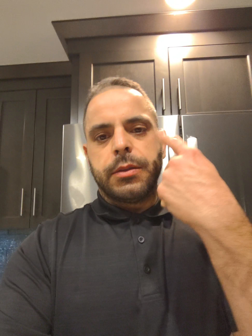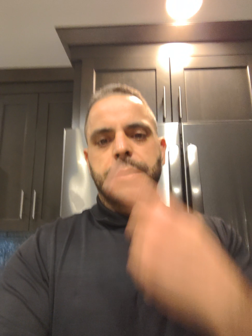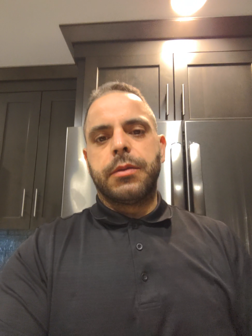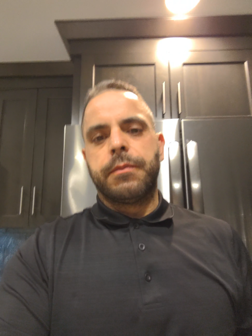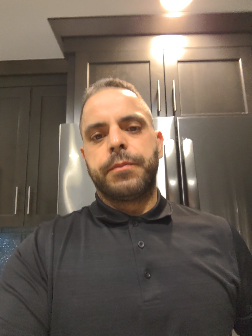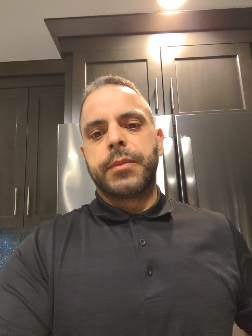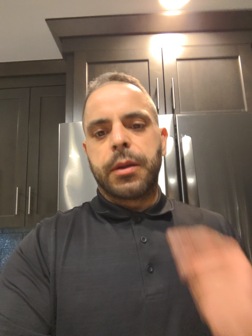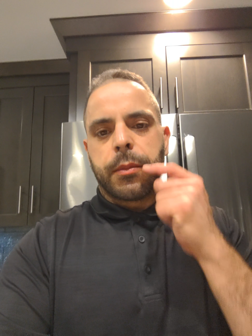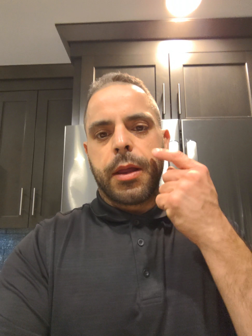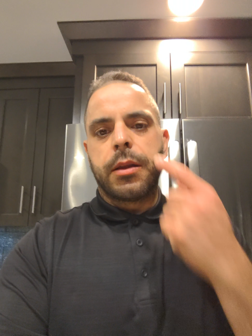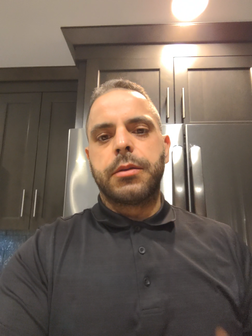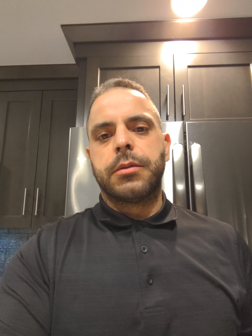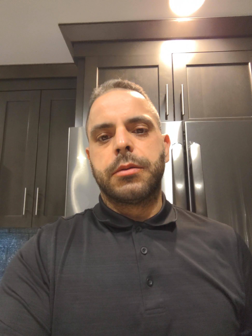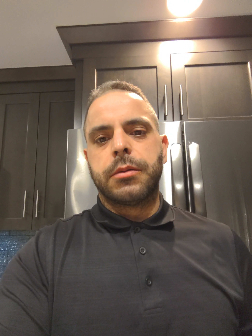smile